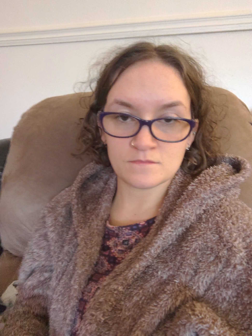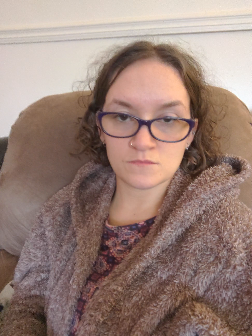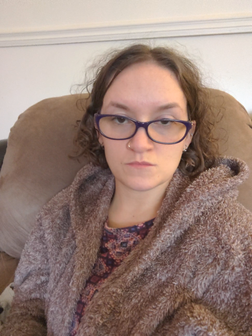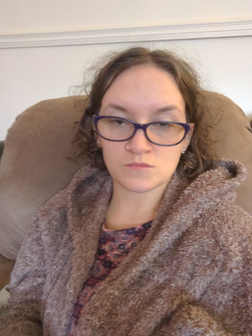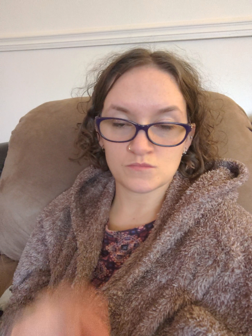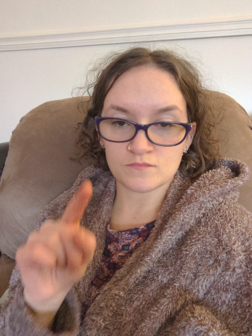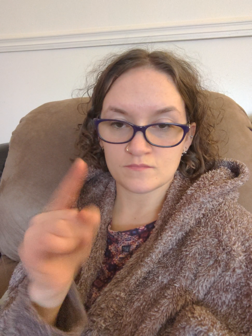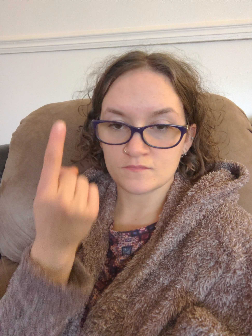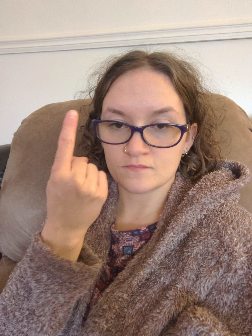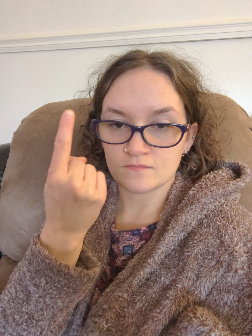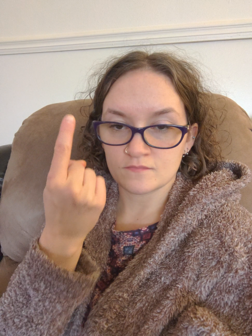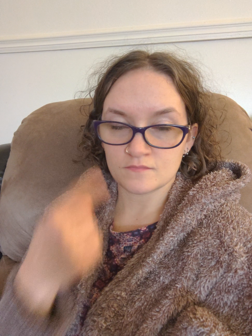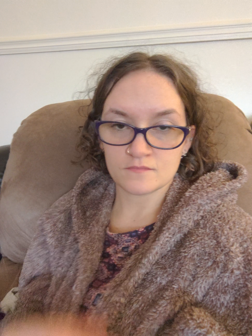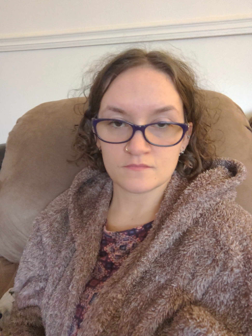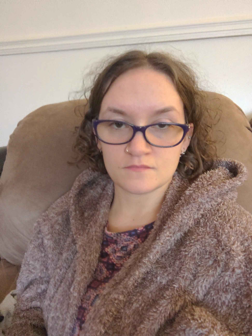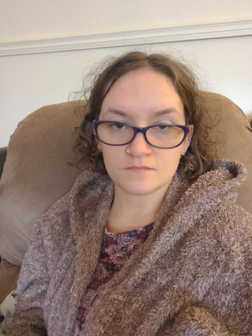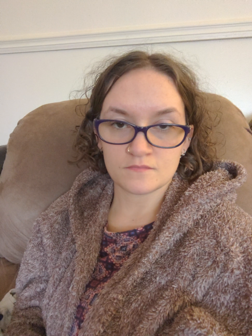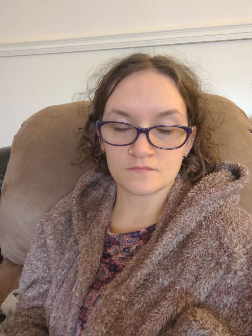first